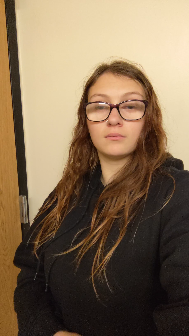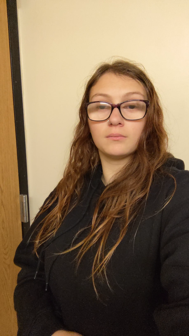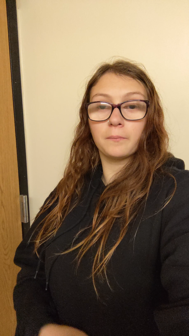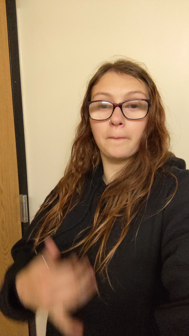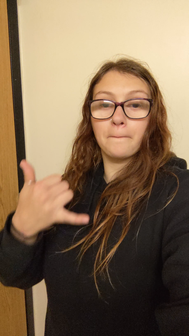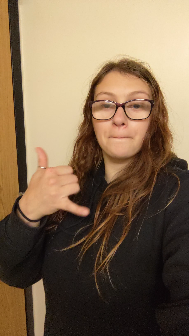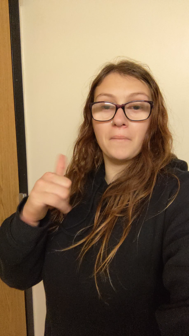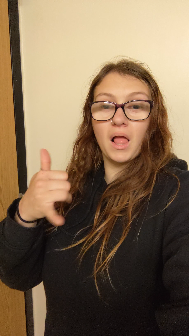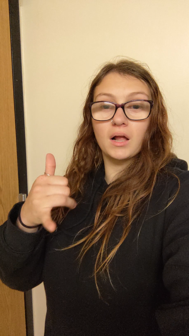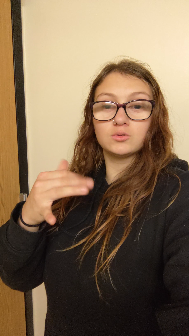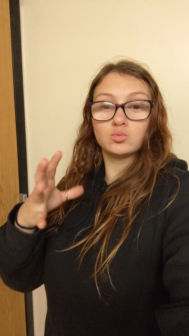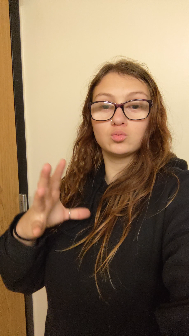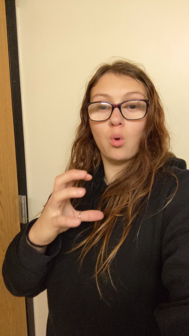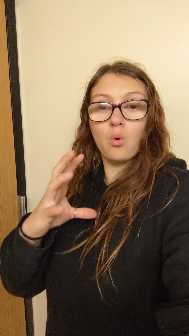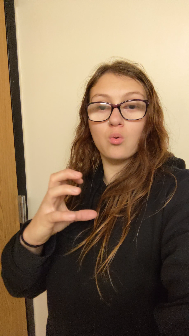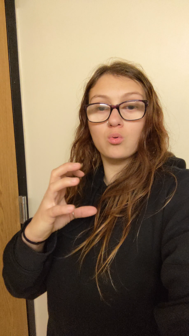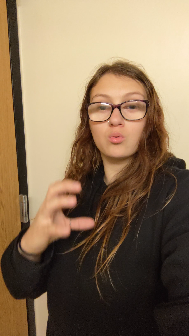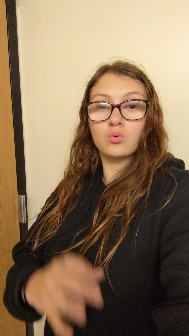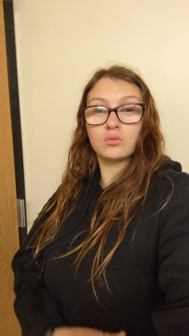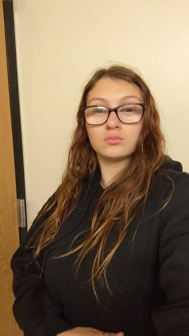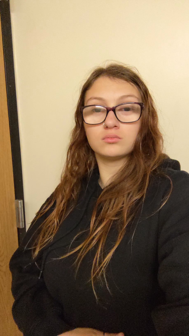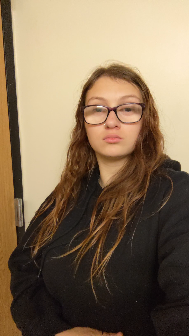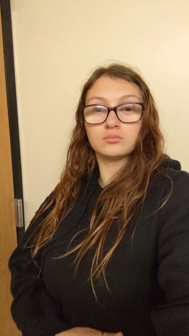play dough